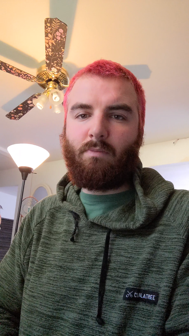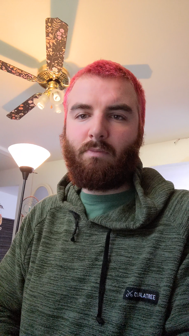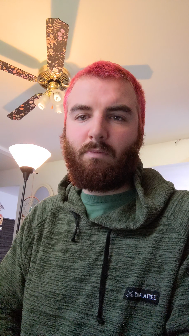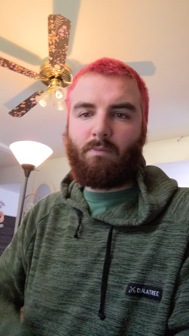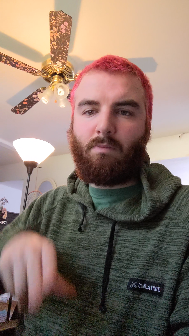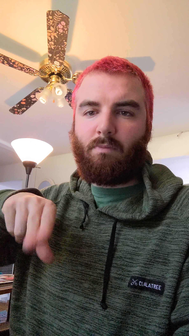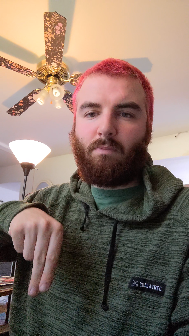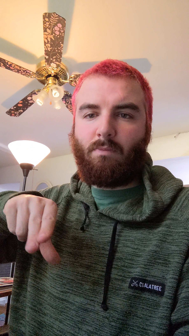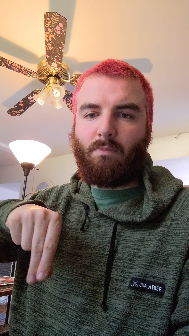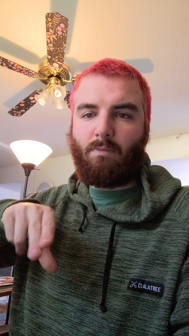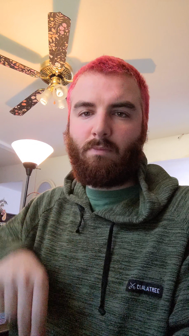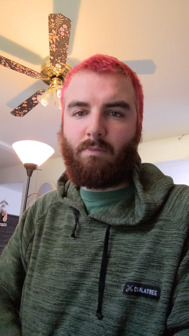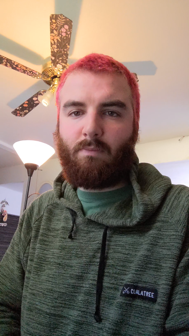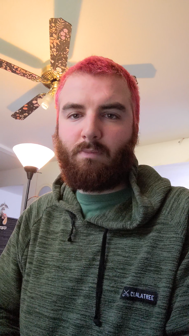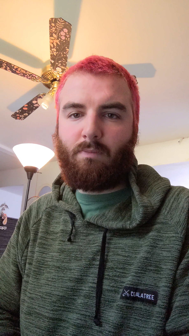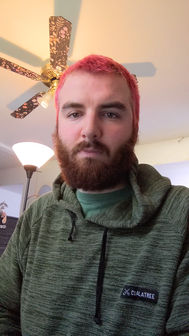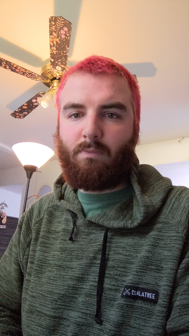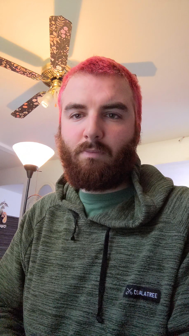diaper